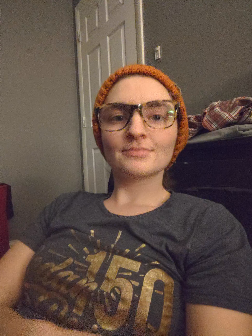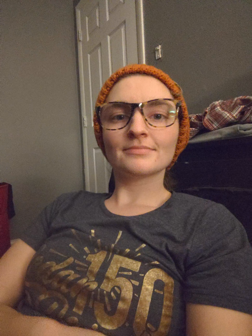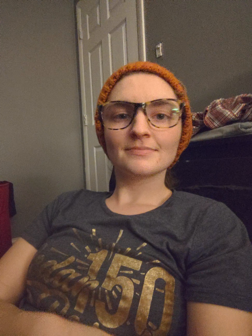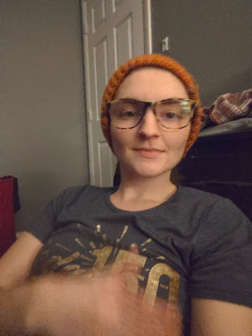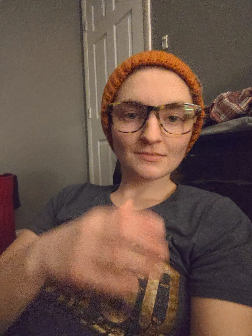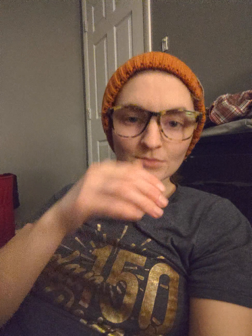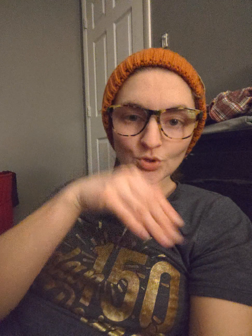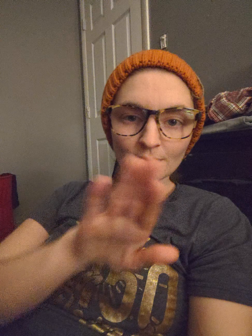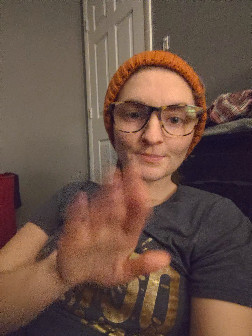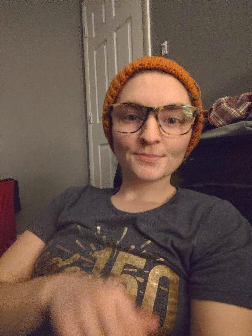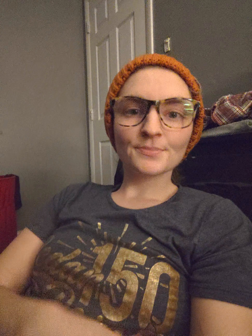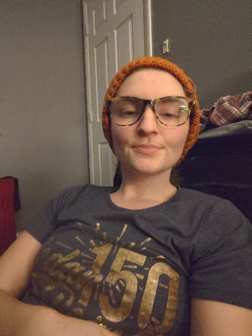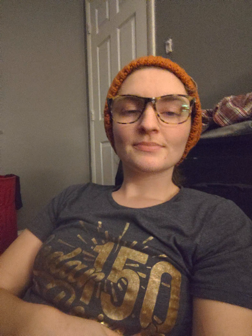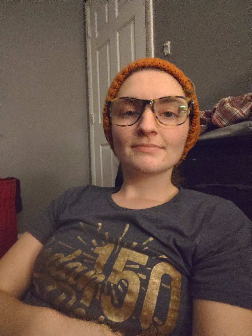morning